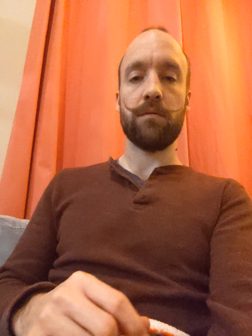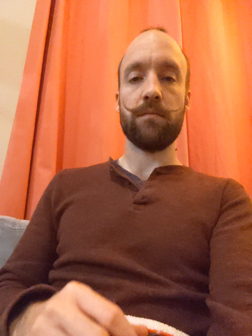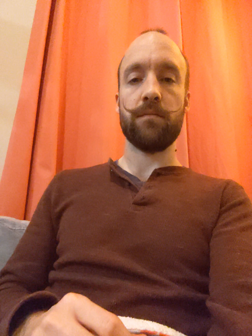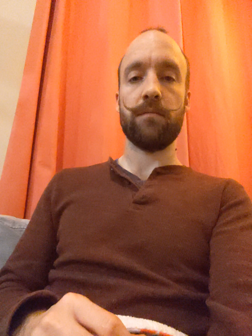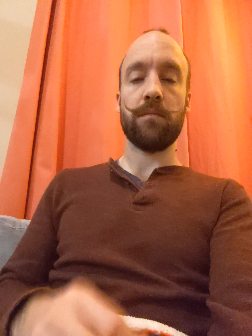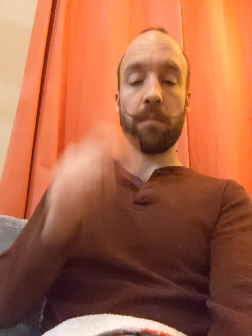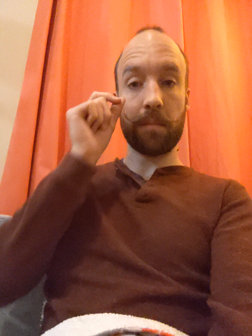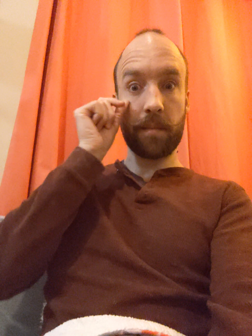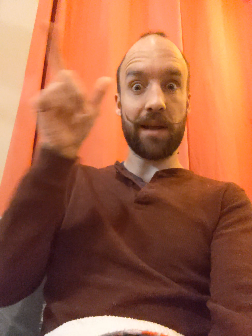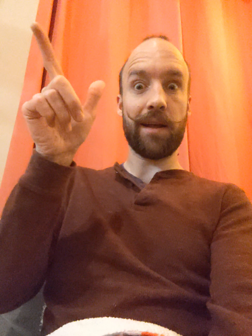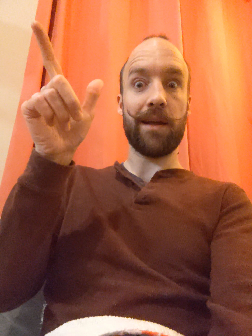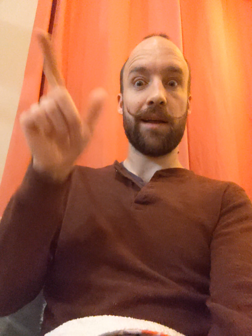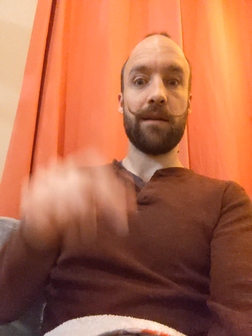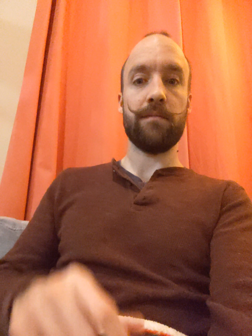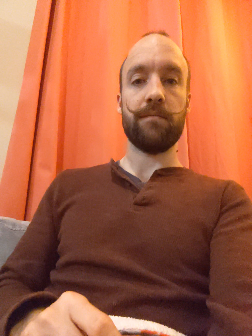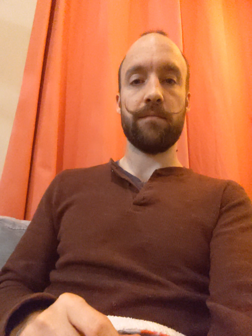awake